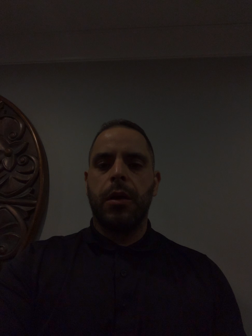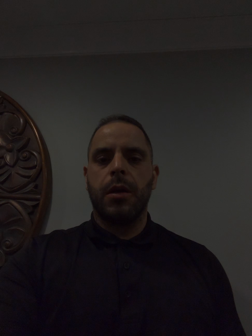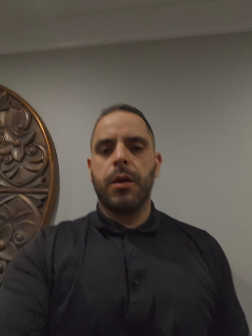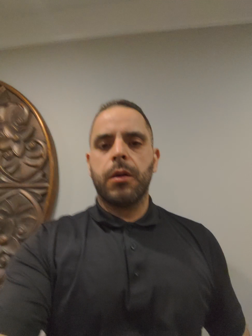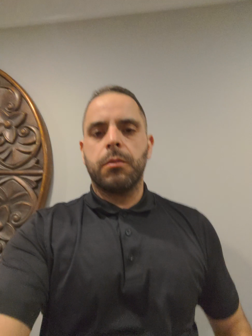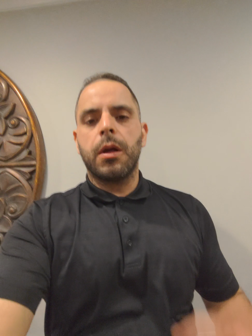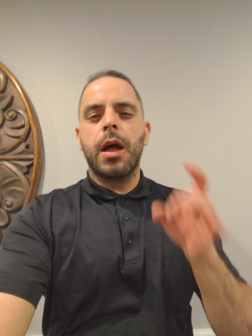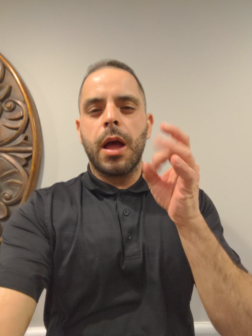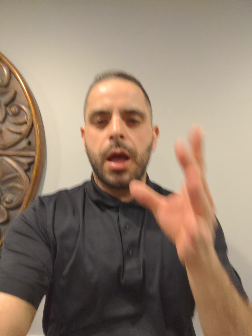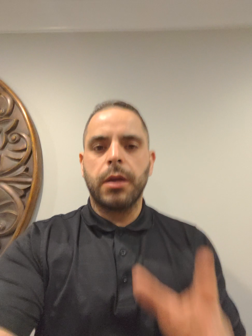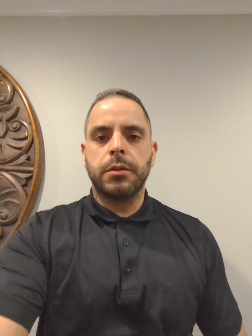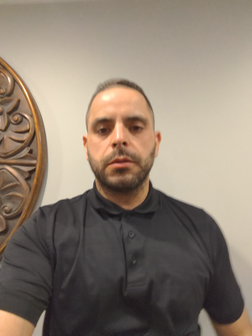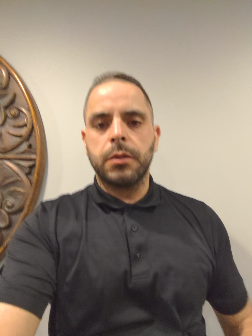hate